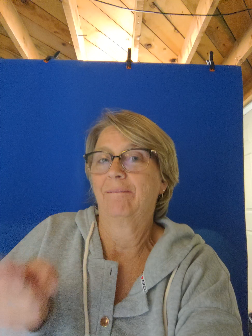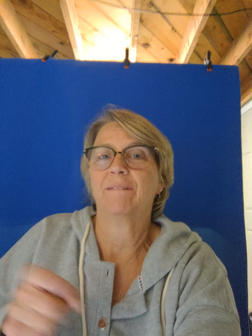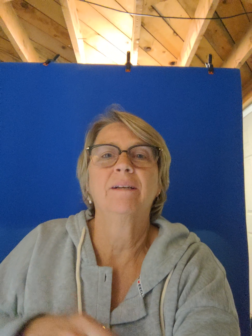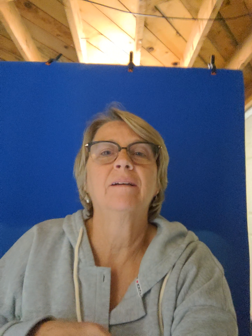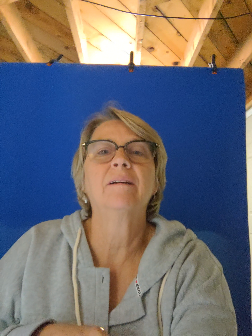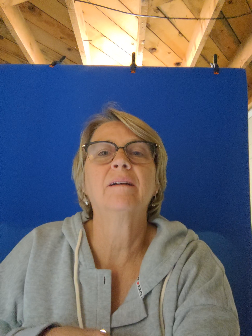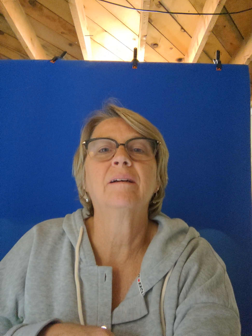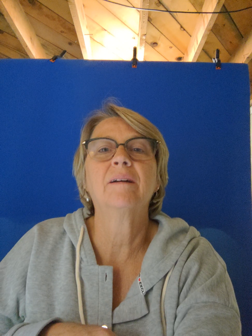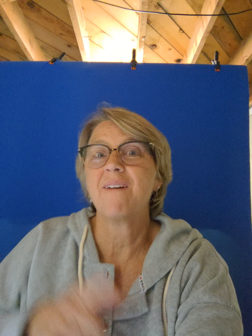gift